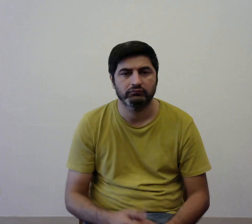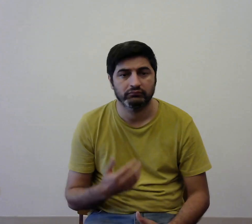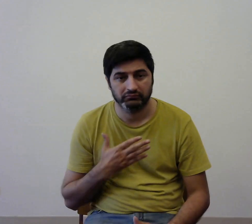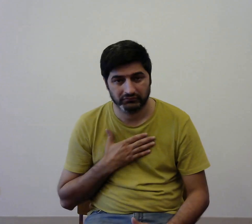mən